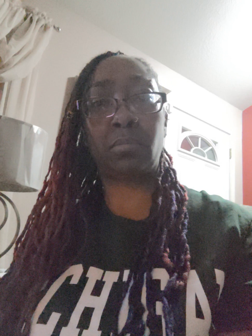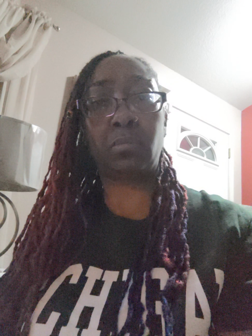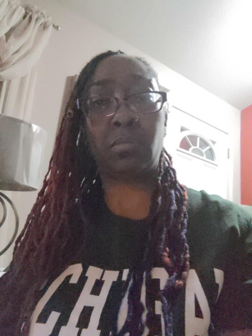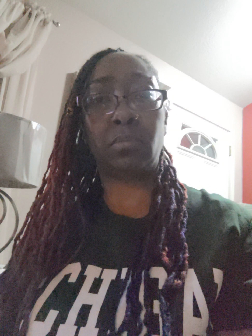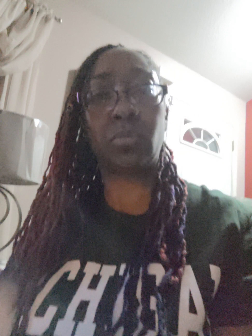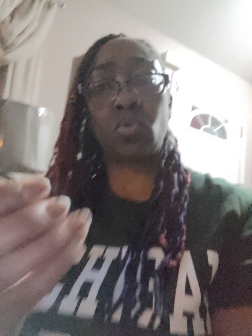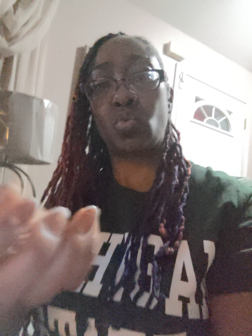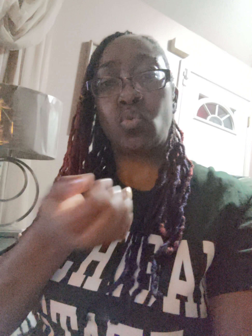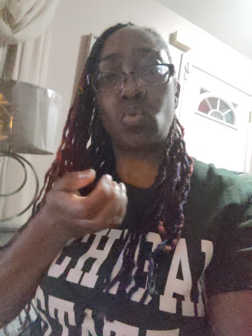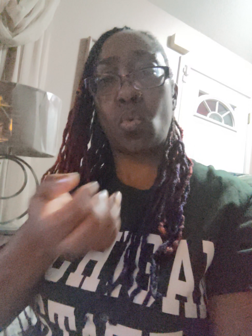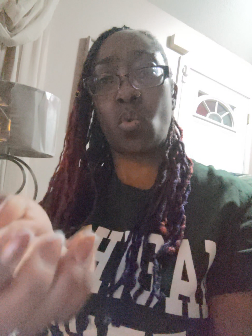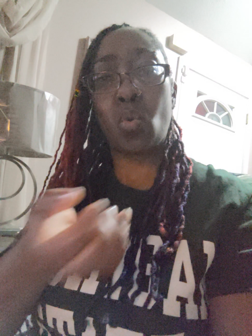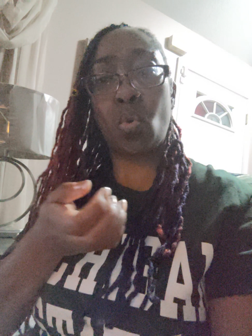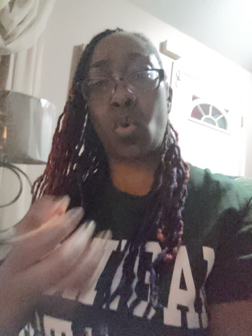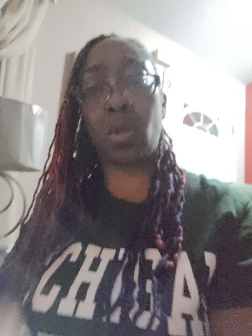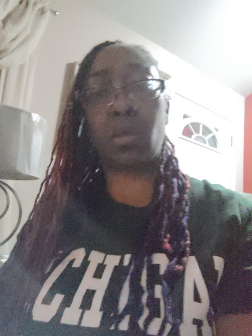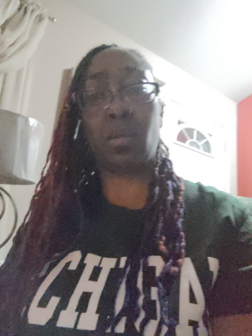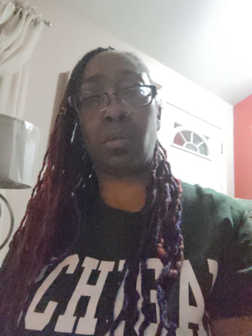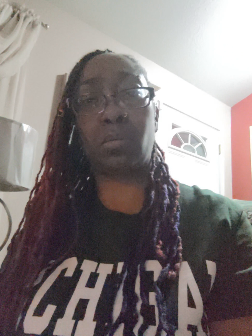drawer